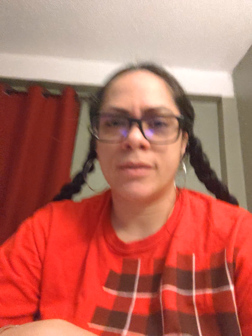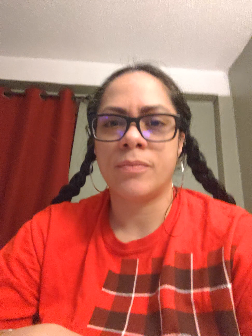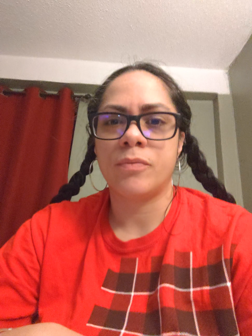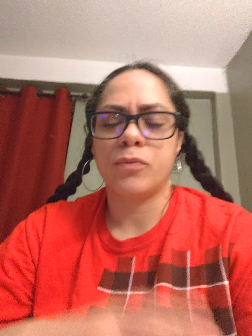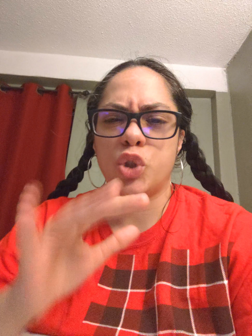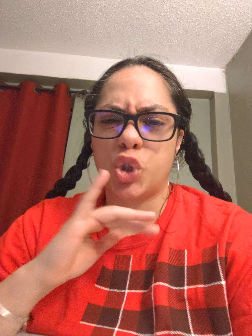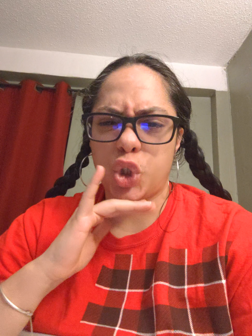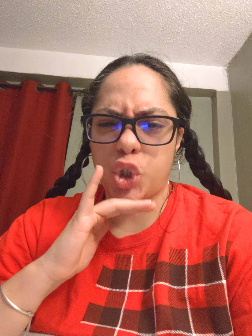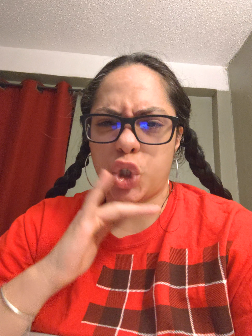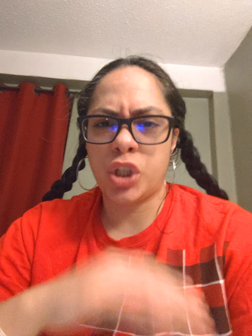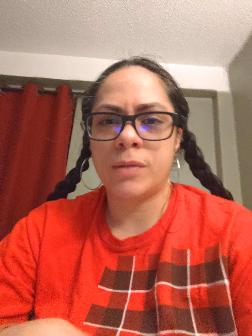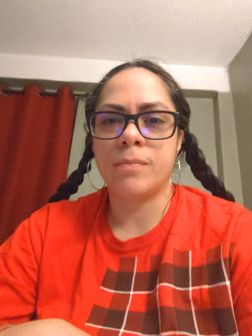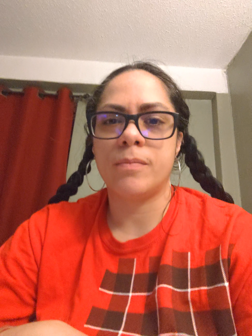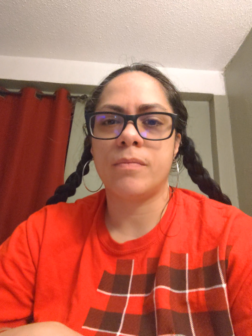dirty